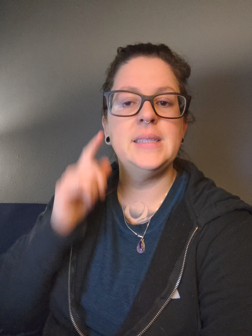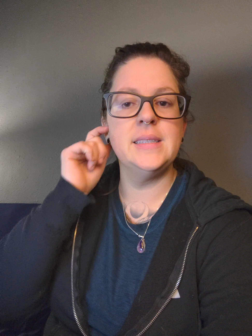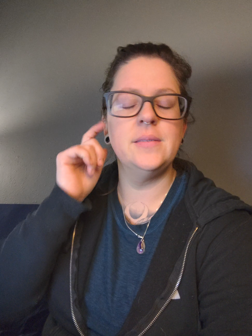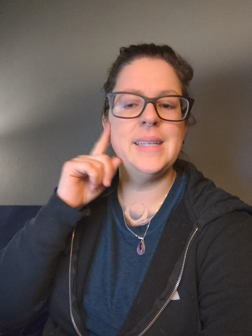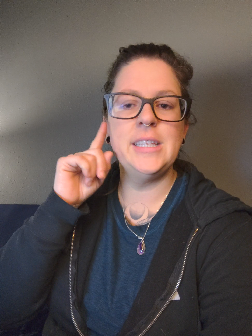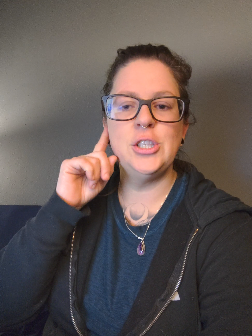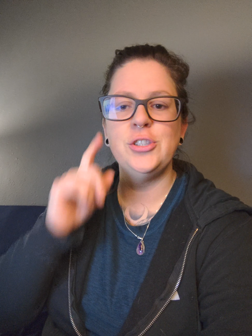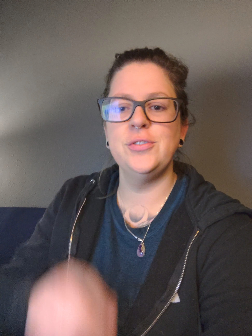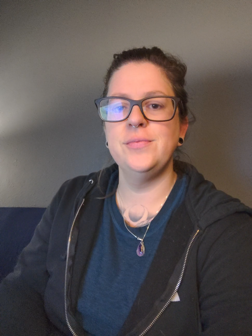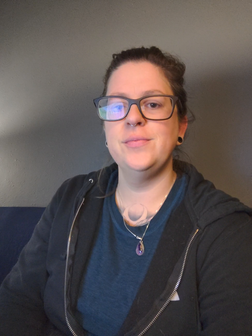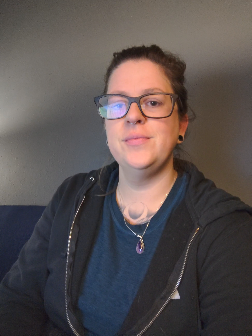hear